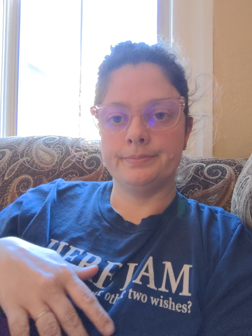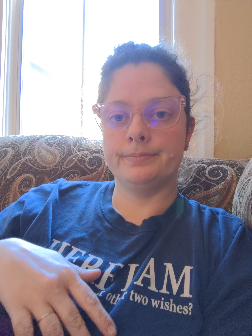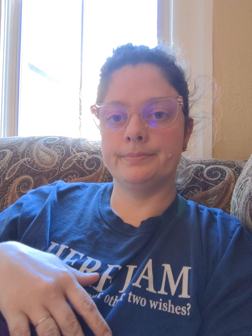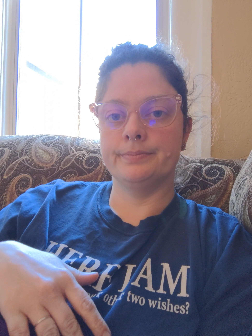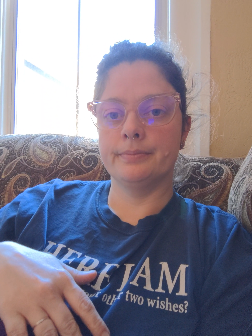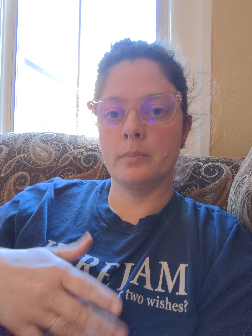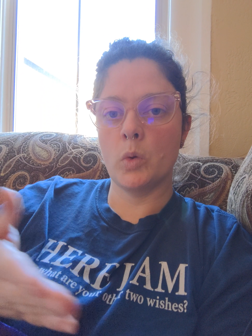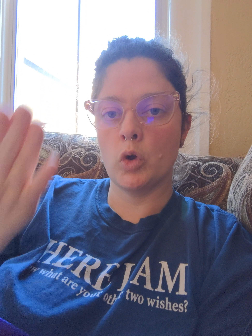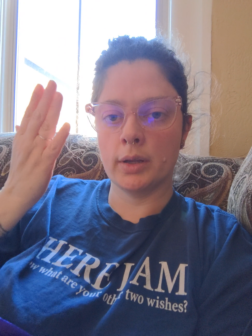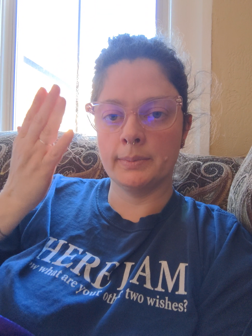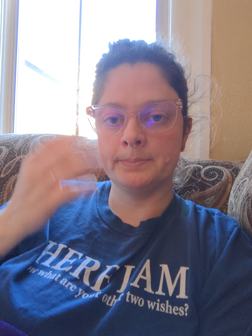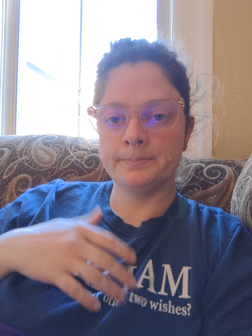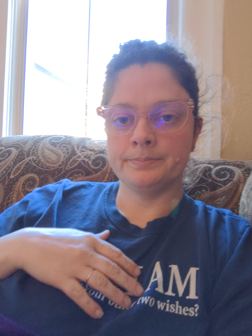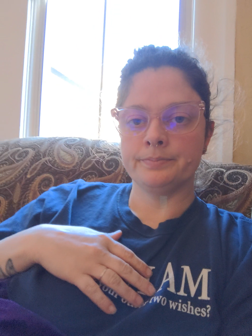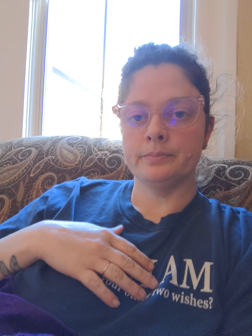morning